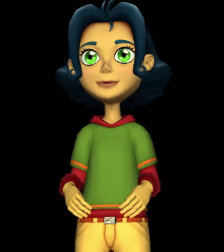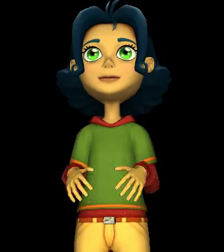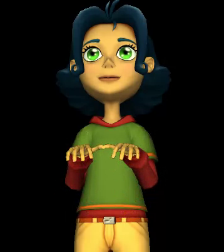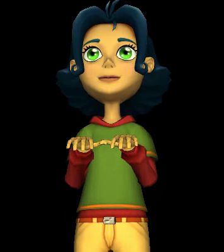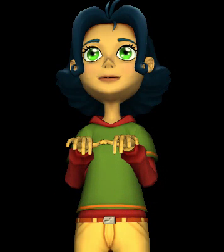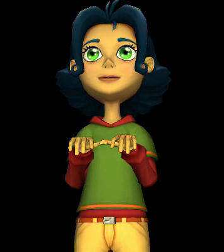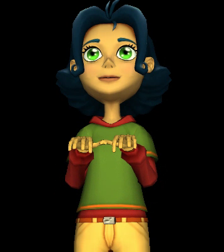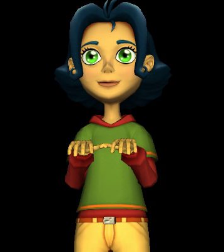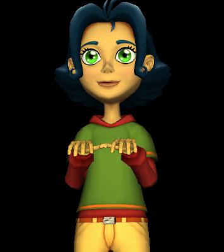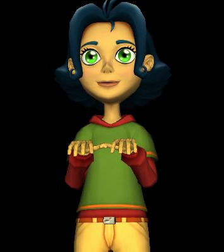يكتب على الآلة الكاتبة